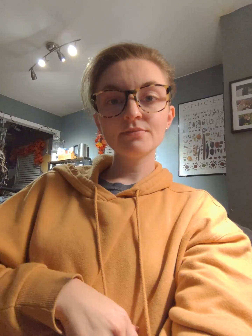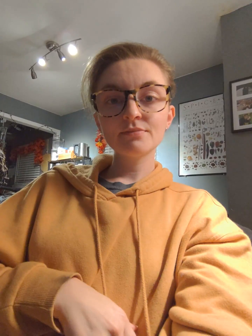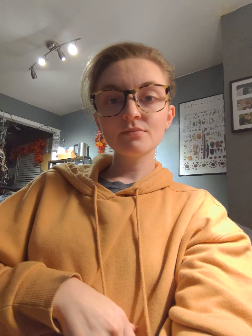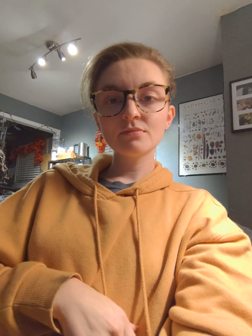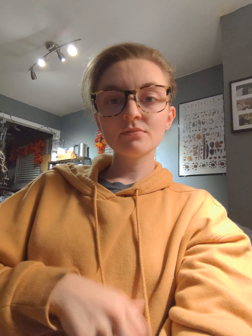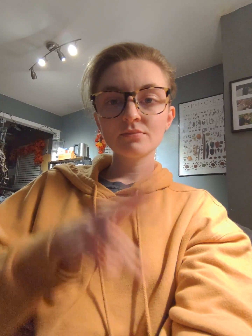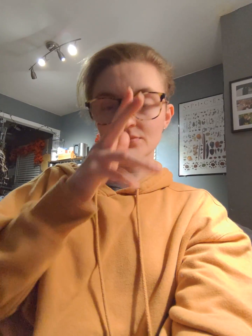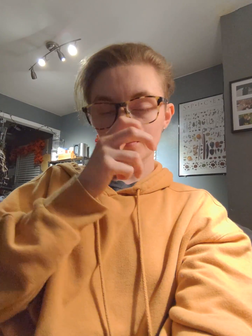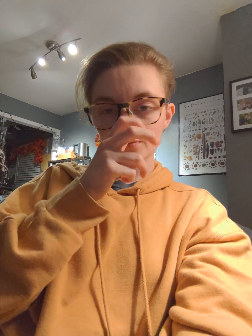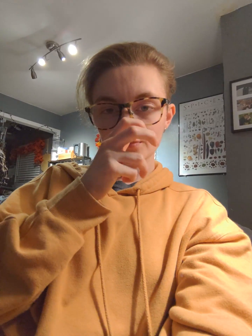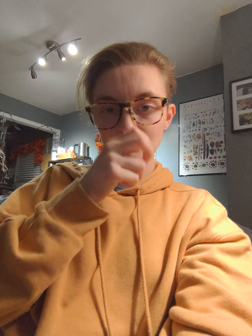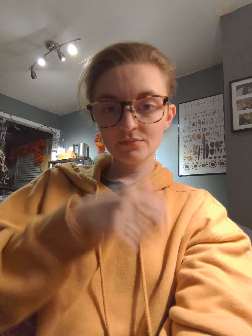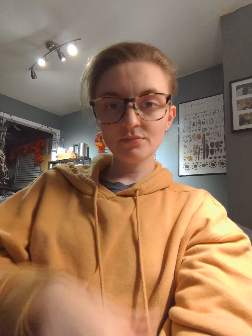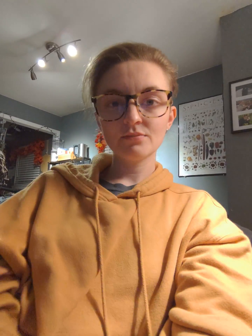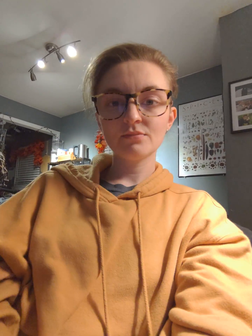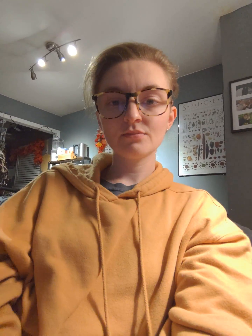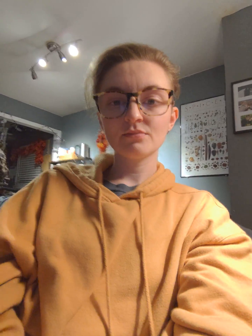ant